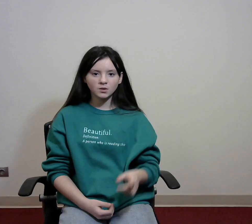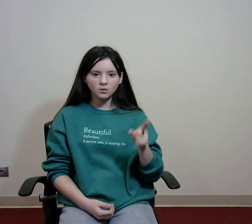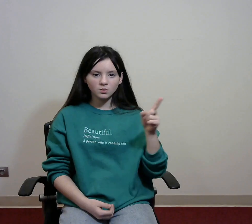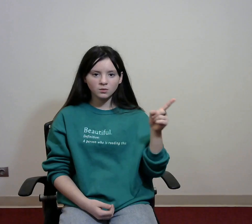onun